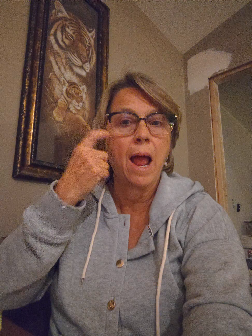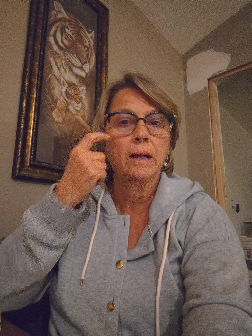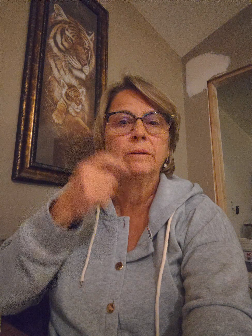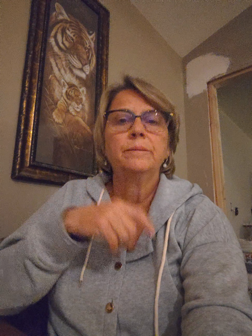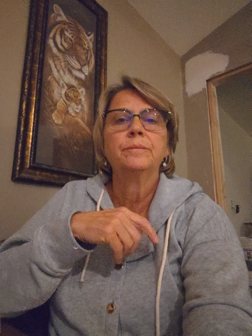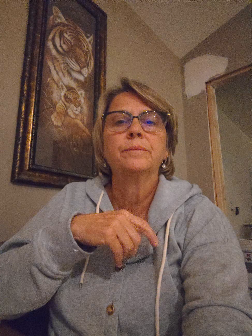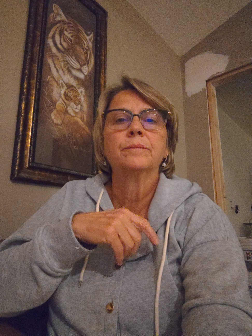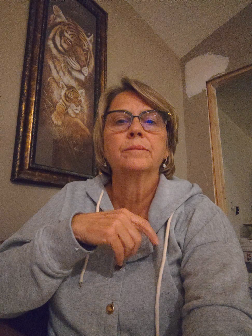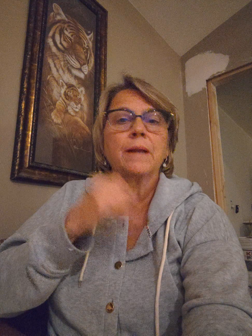eye